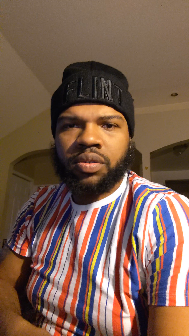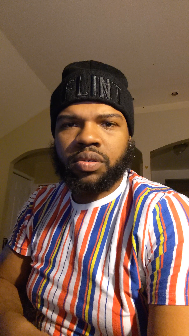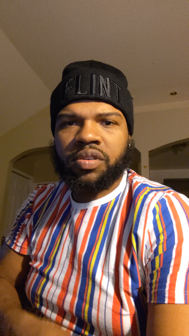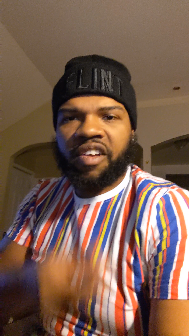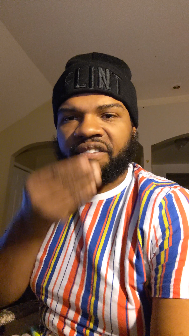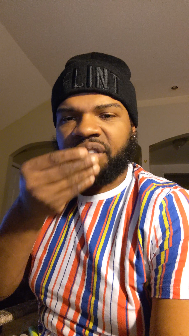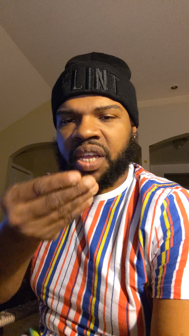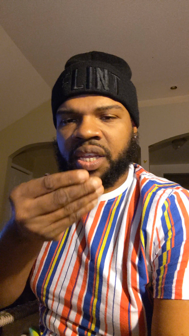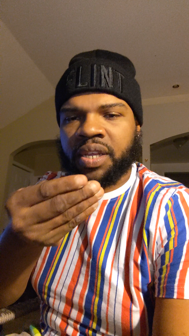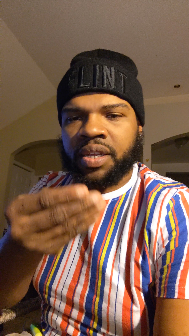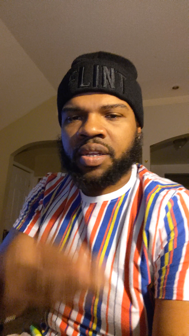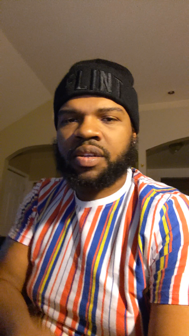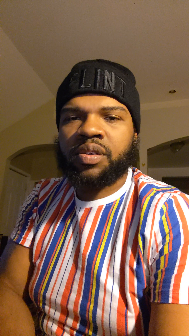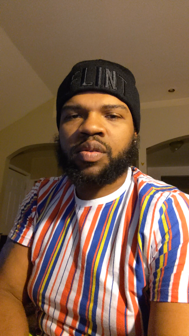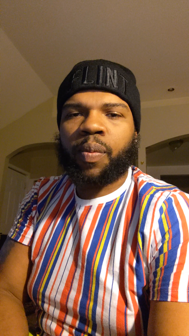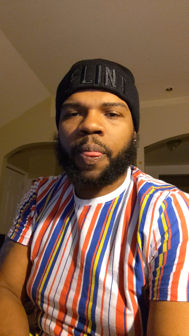feed